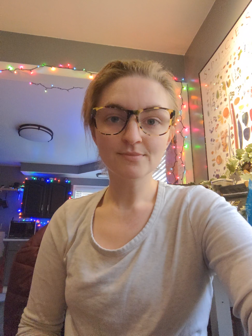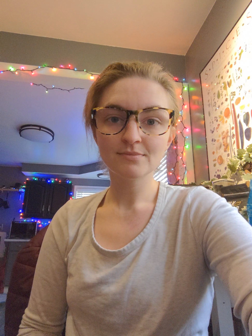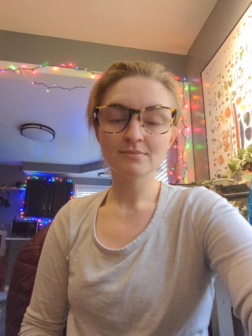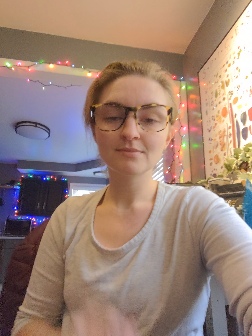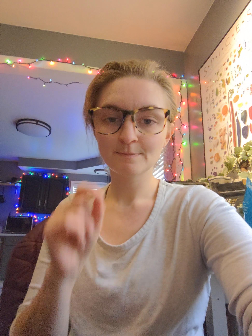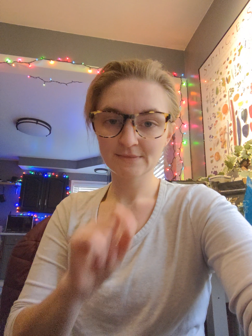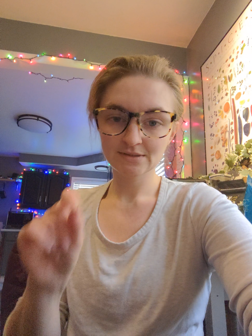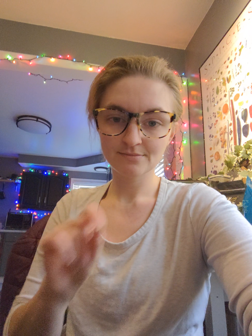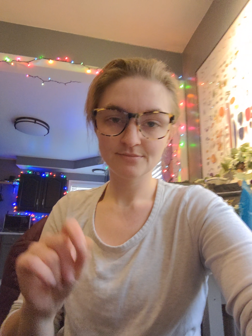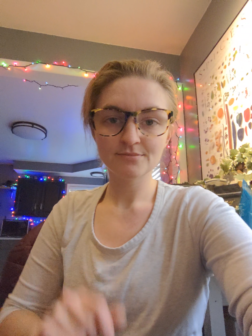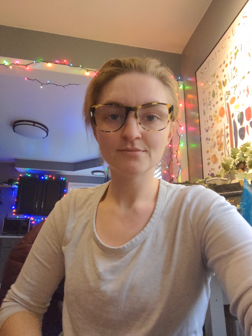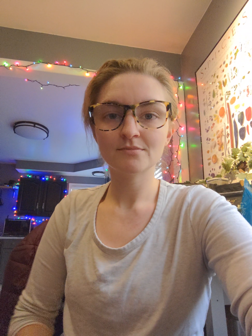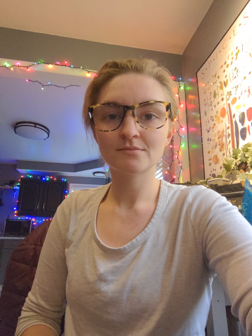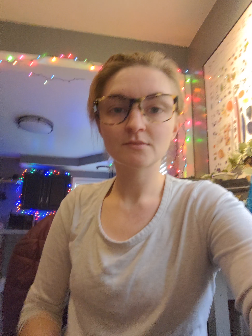pencil